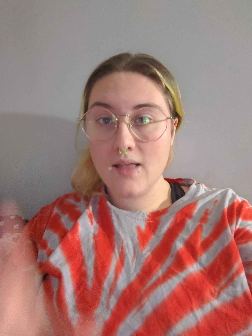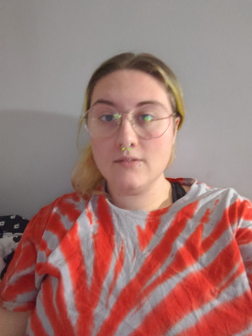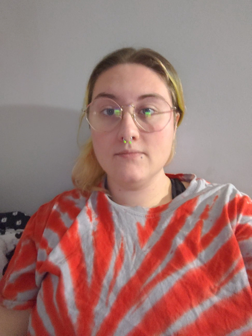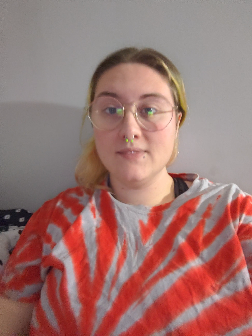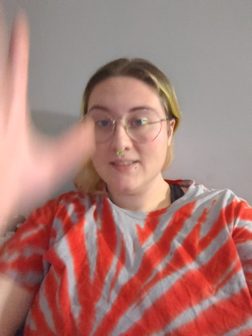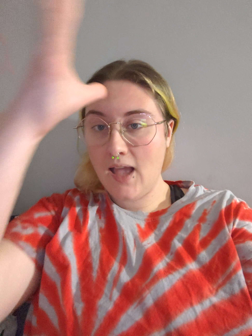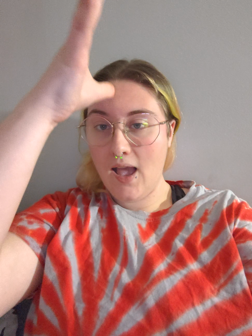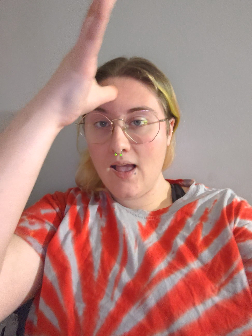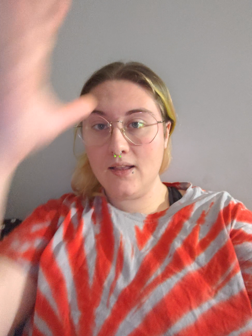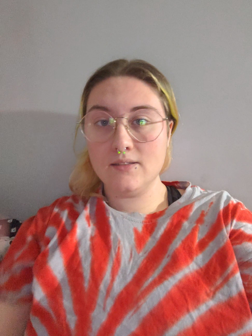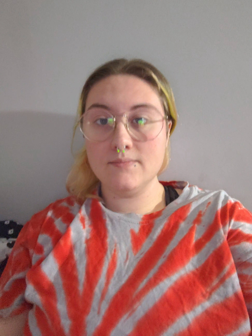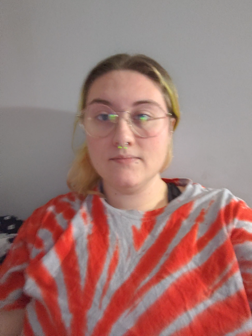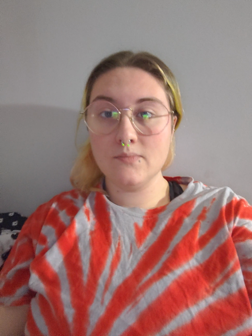dad